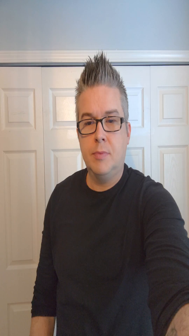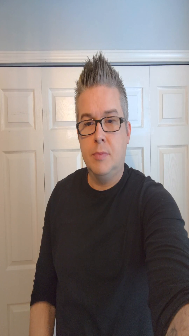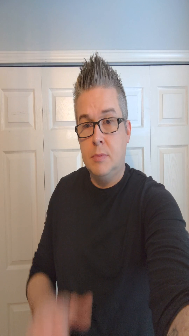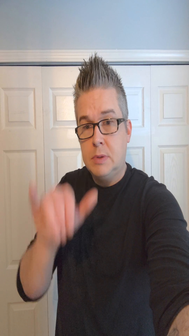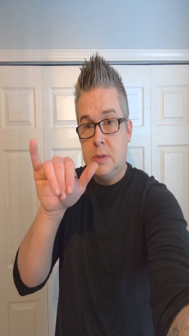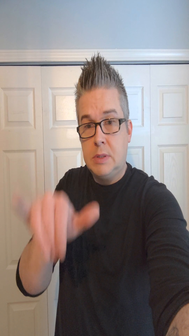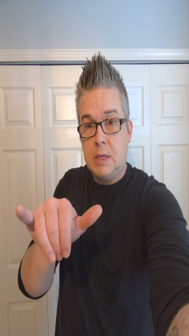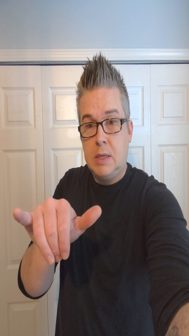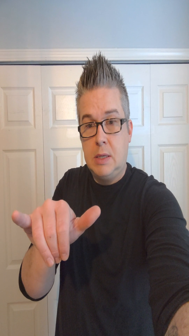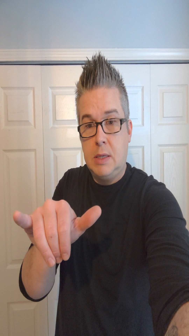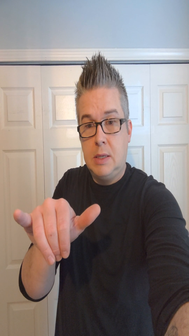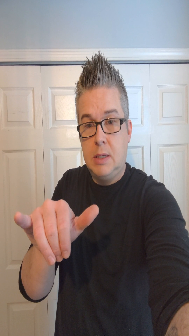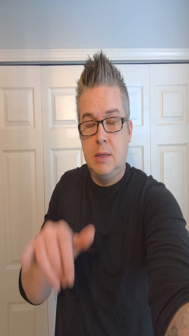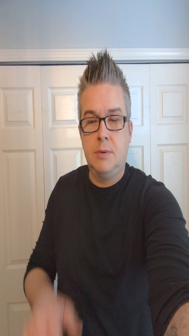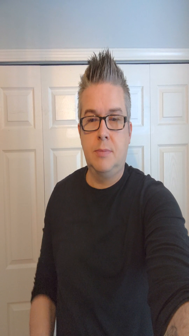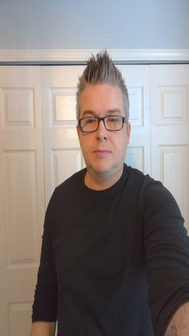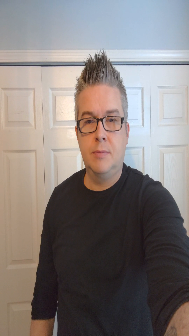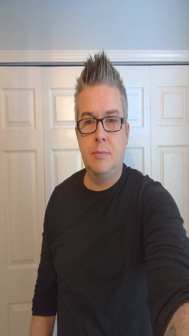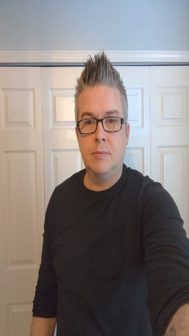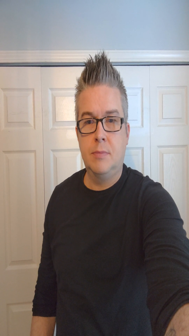stay